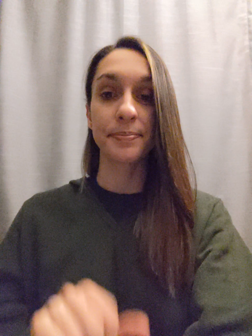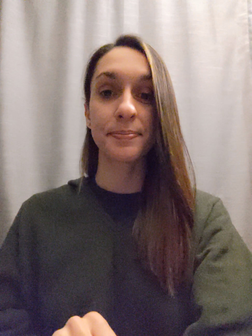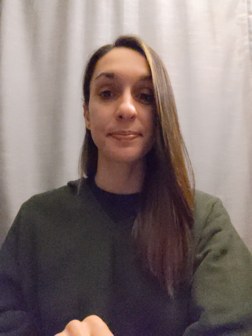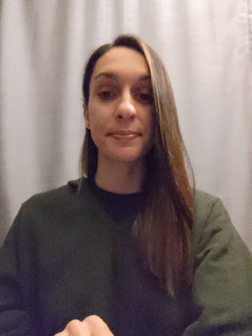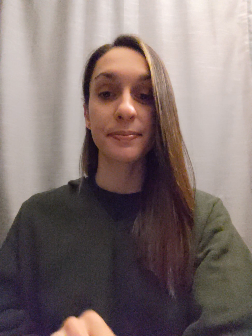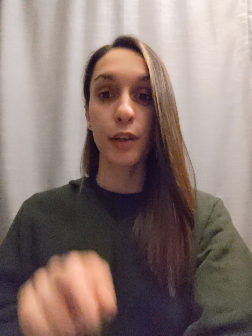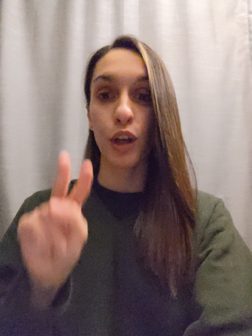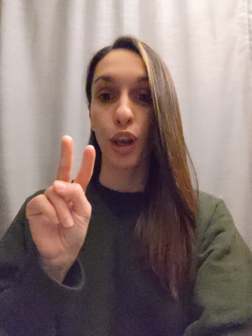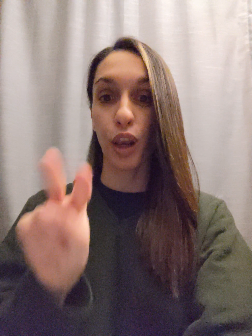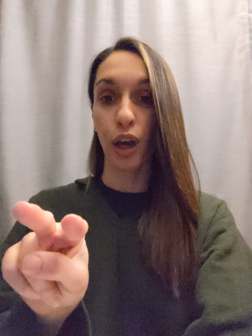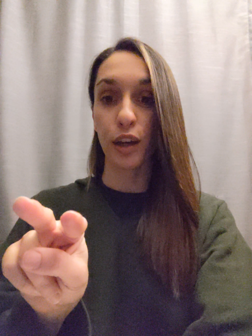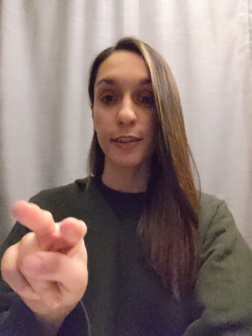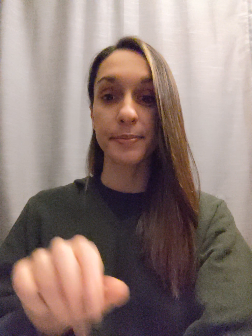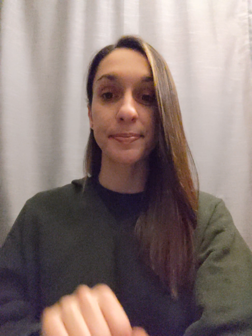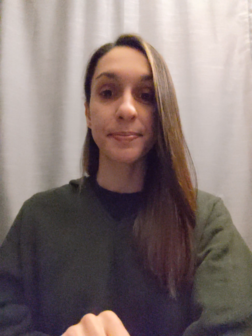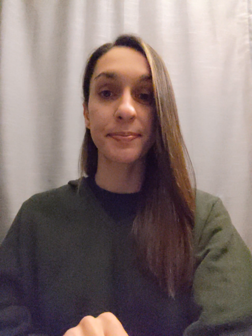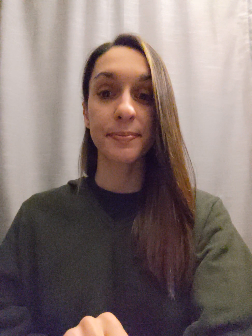look